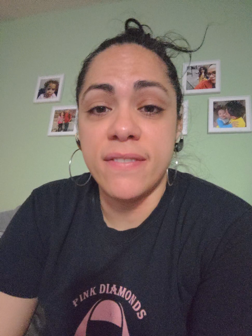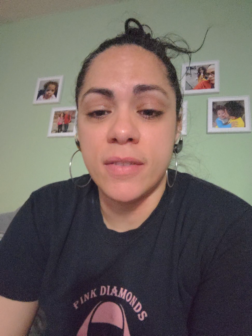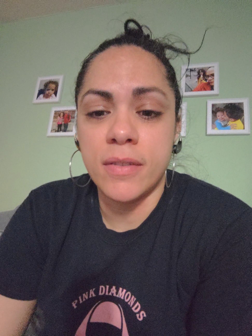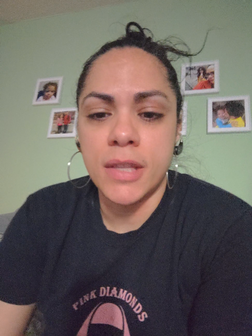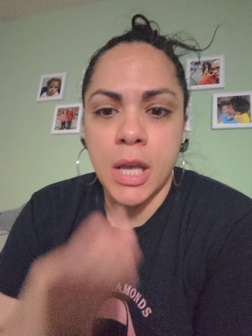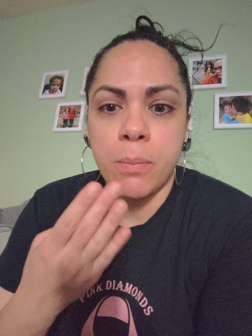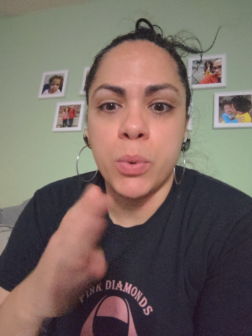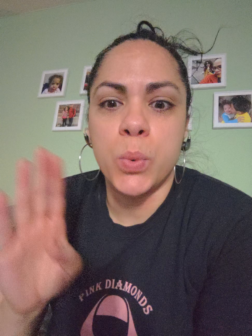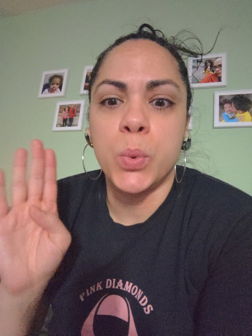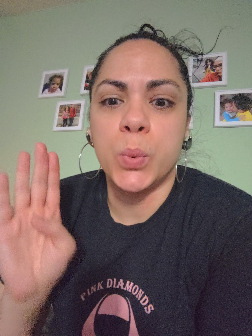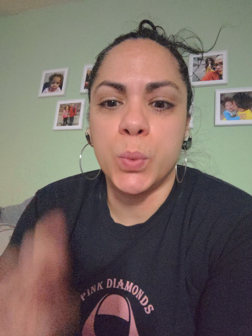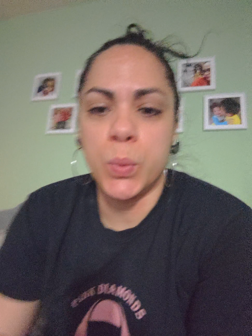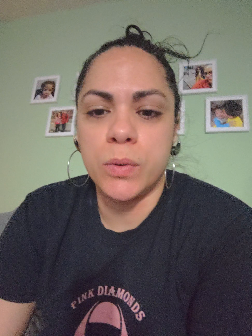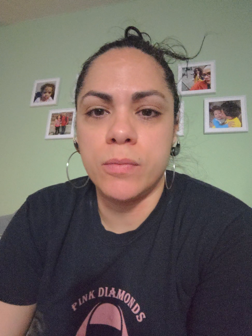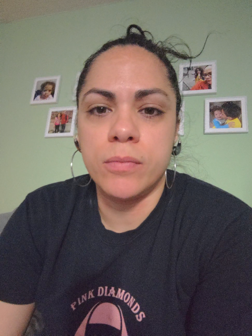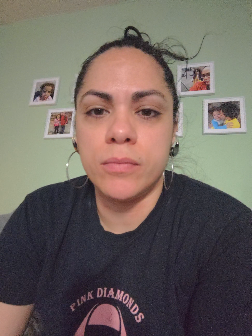blue